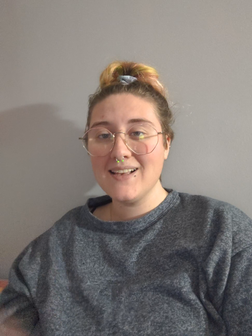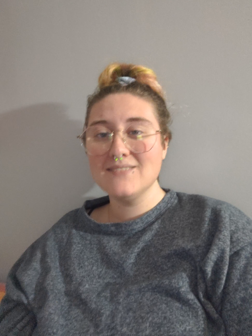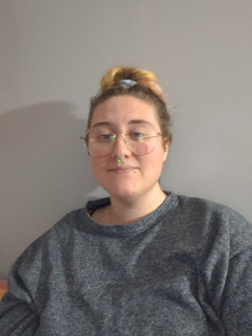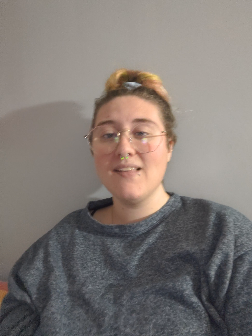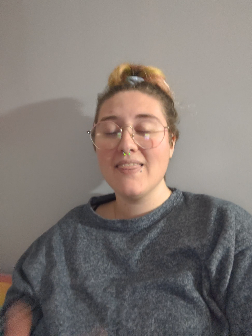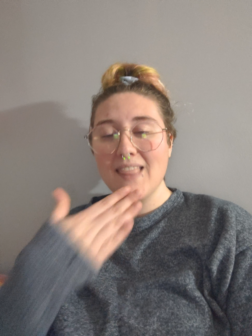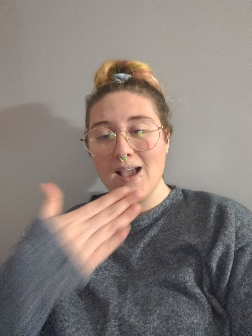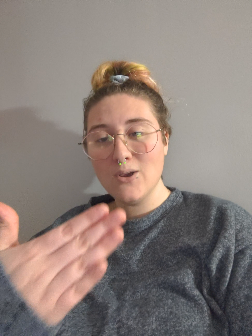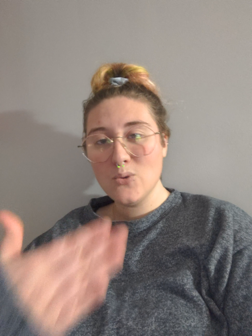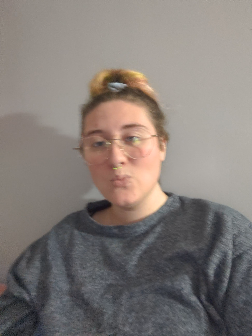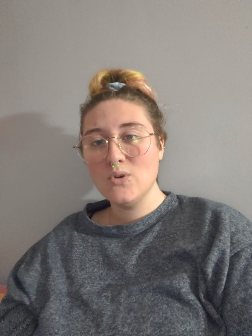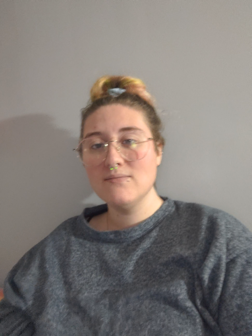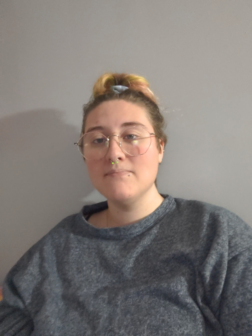thank you